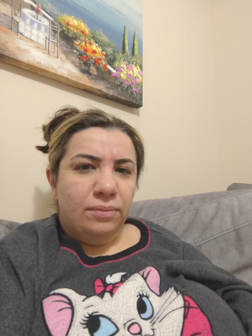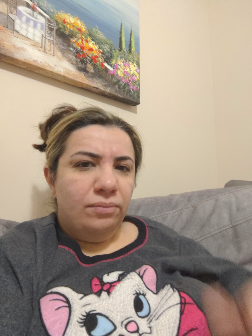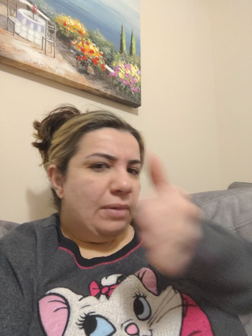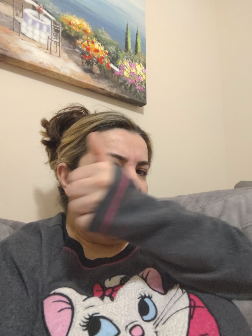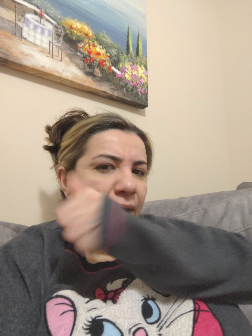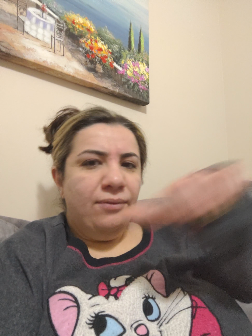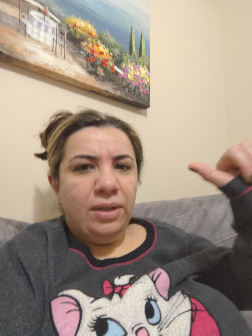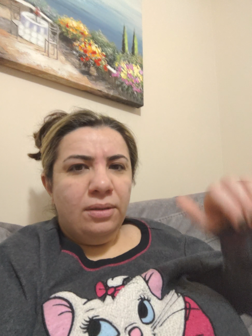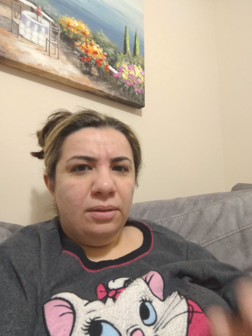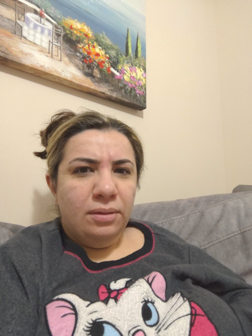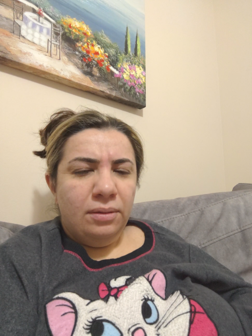any